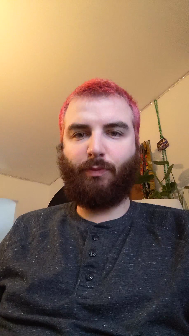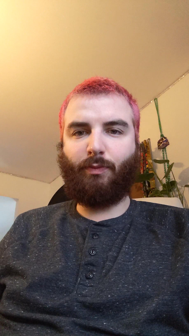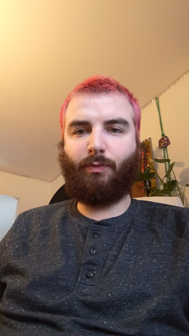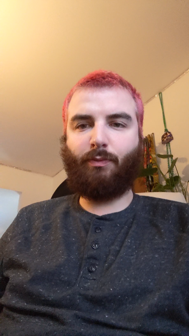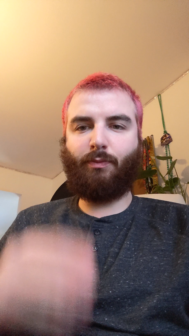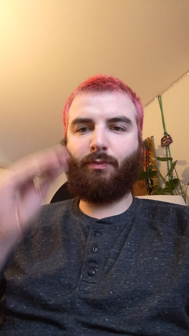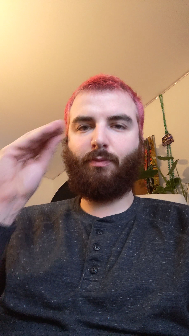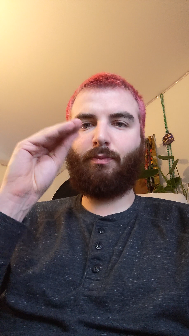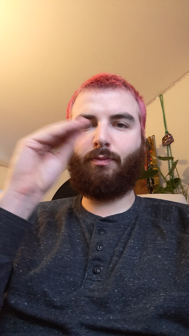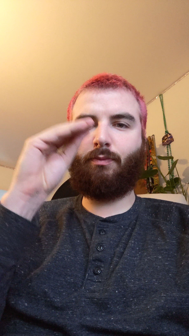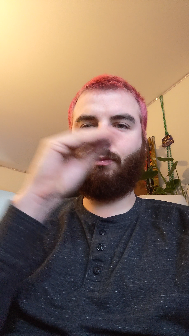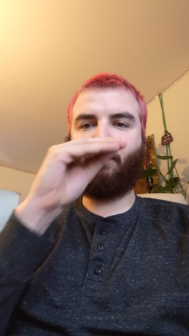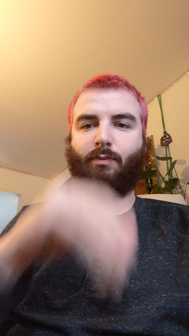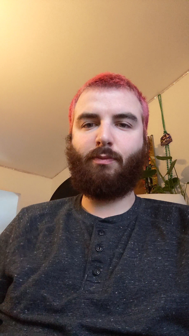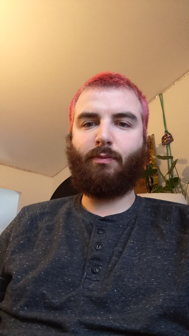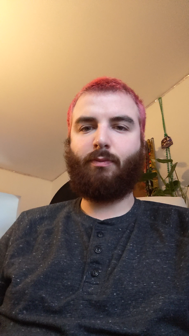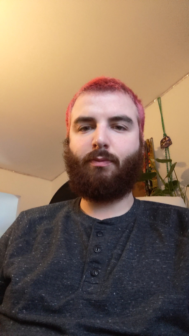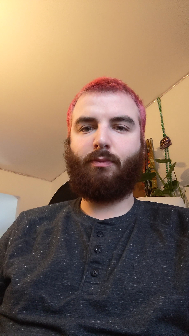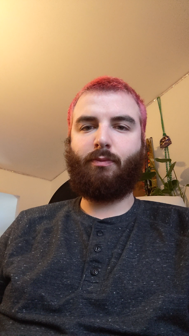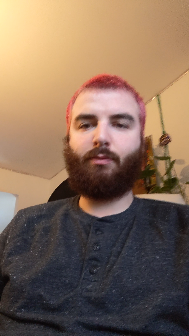dinosaur